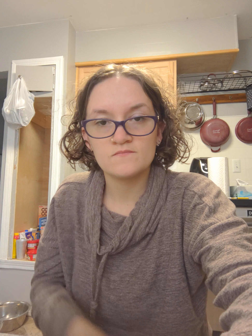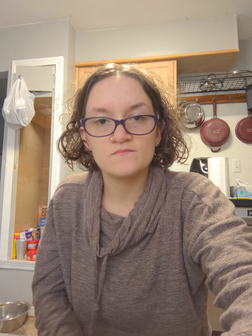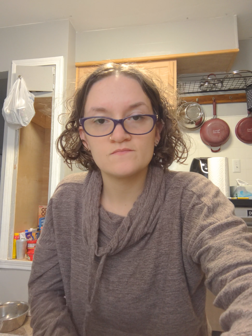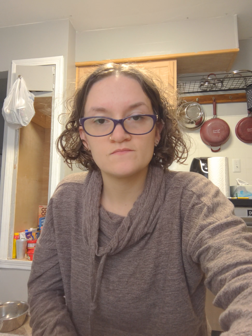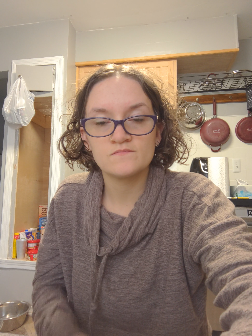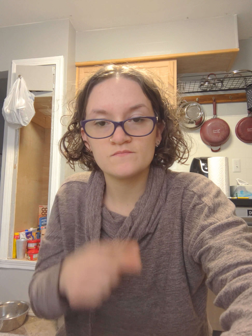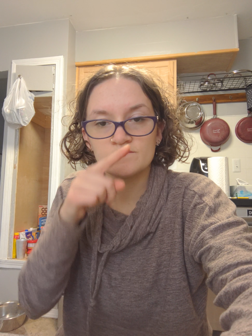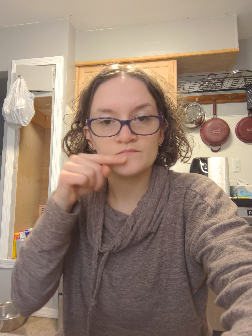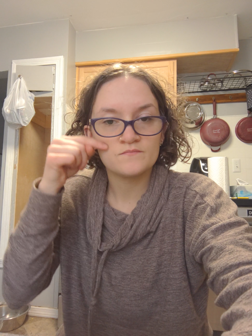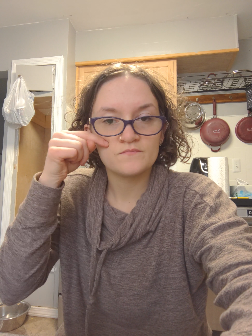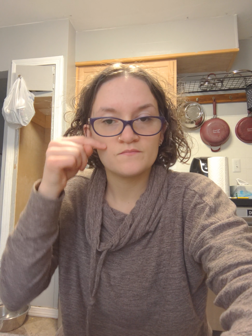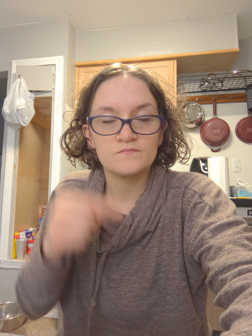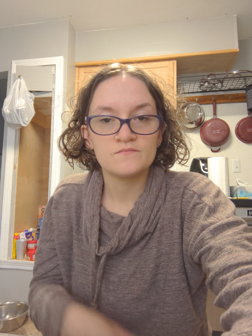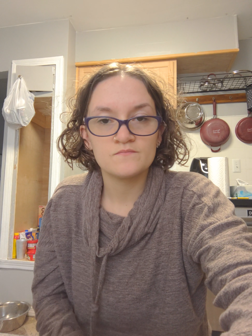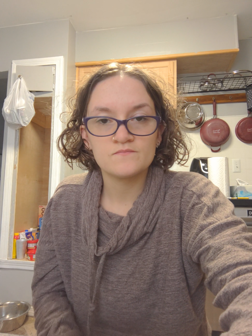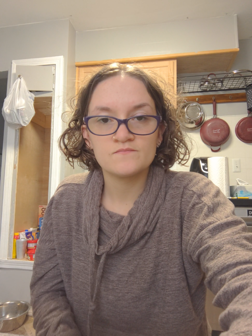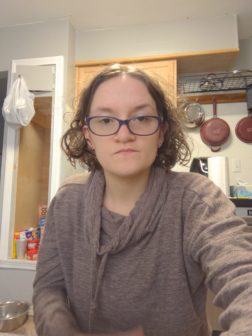smile